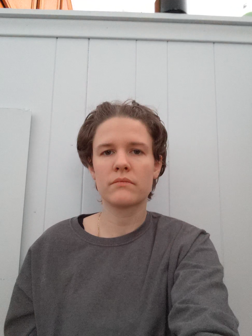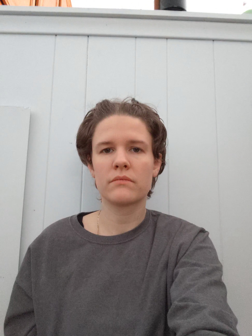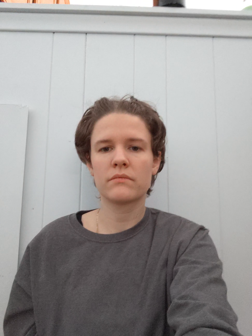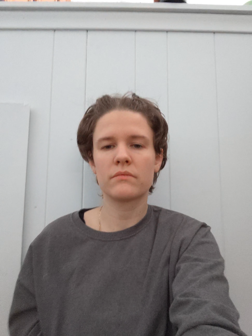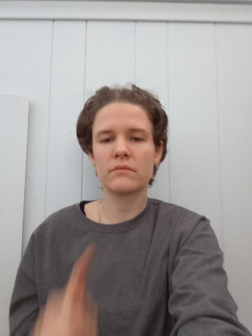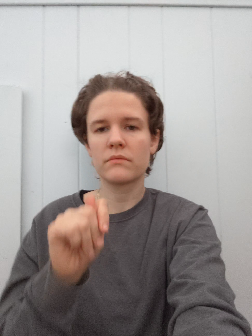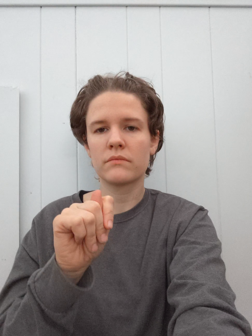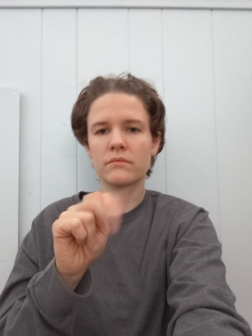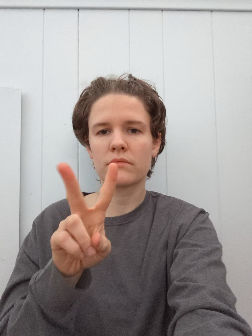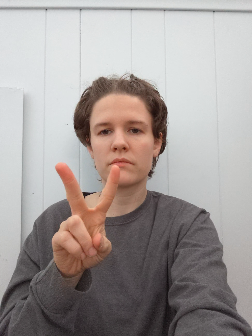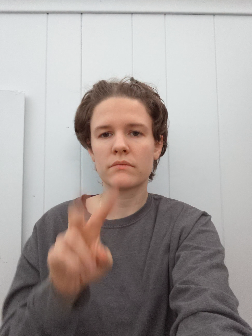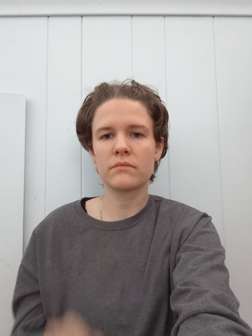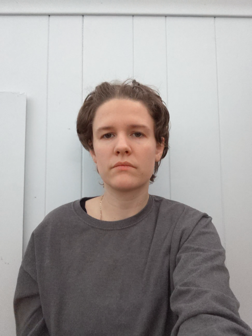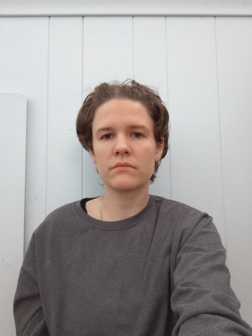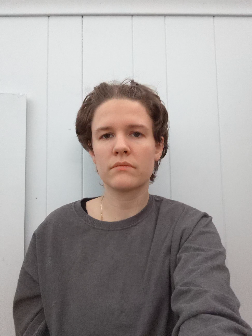TV